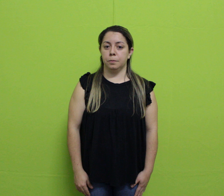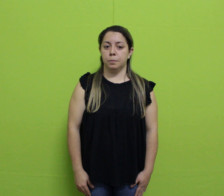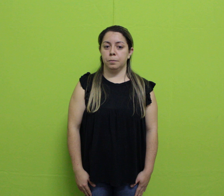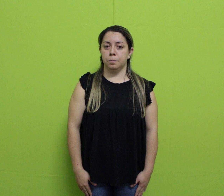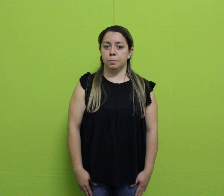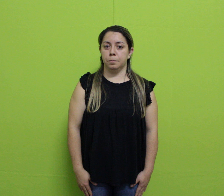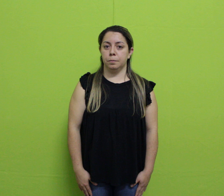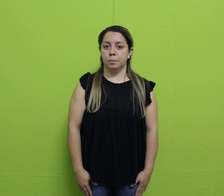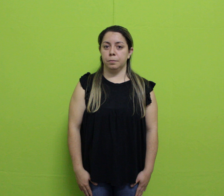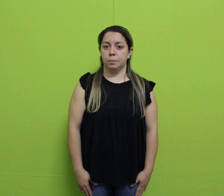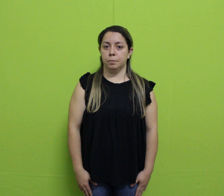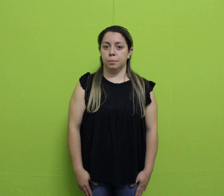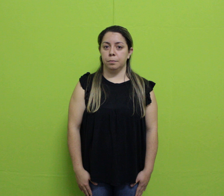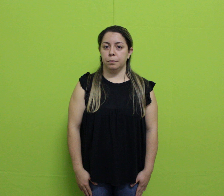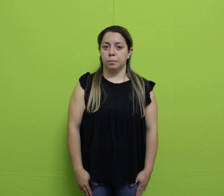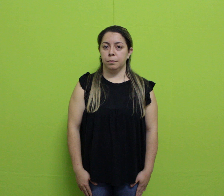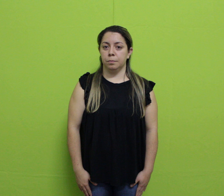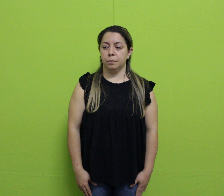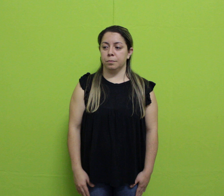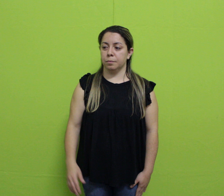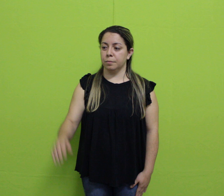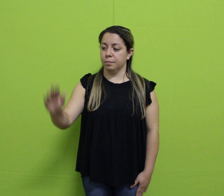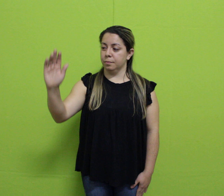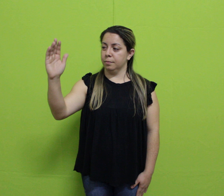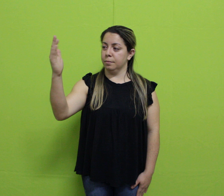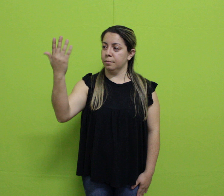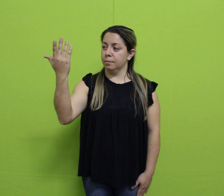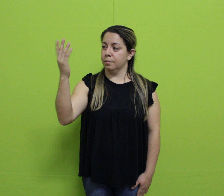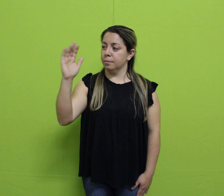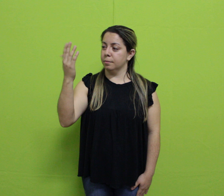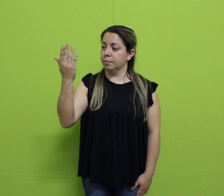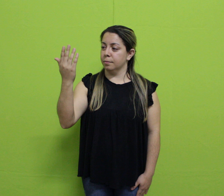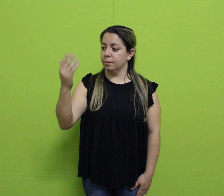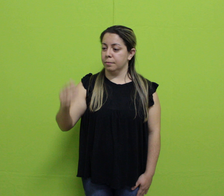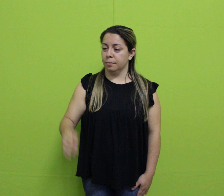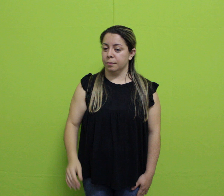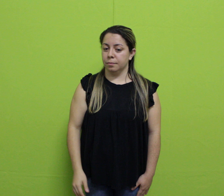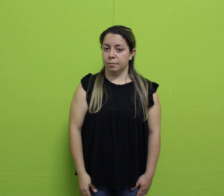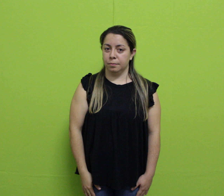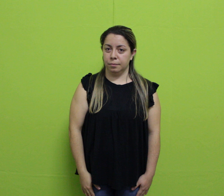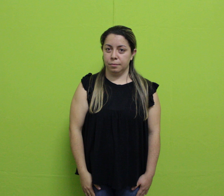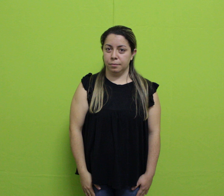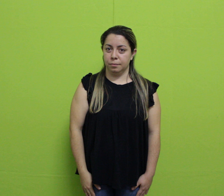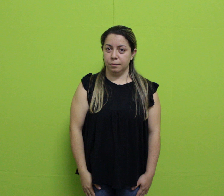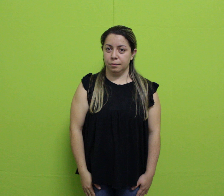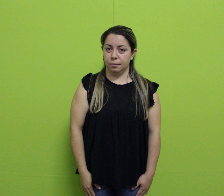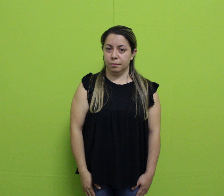espelho